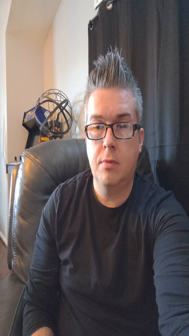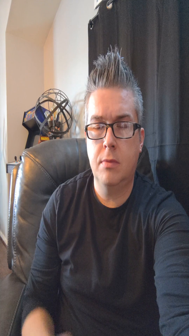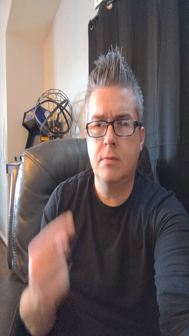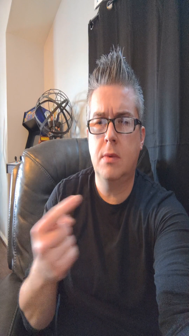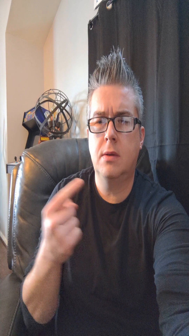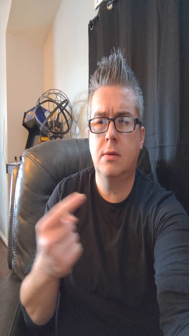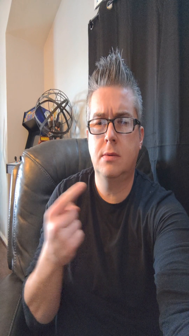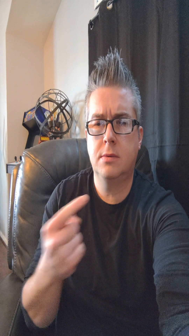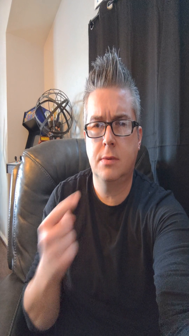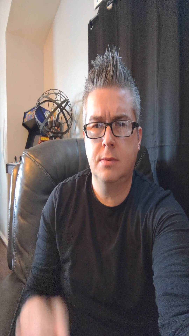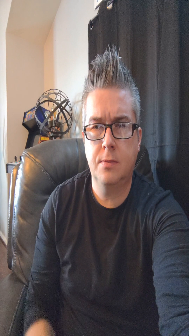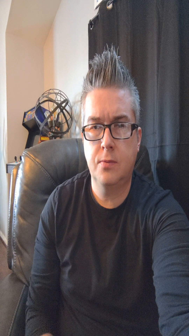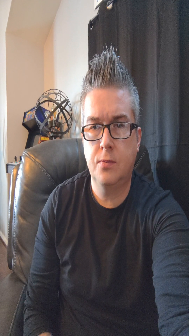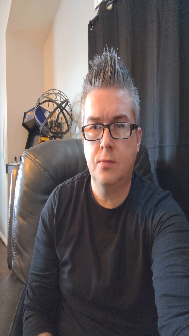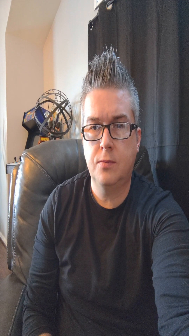owie